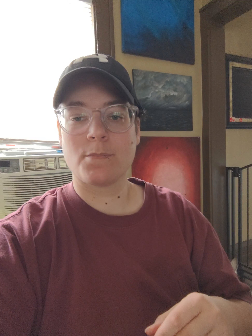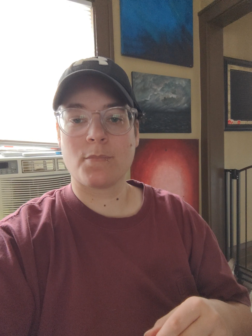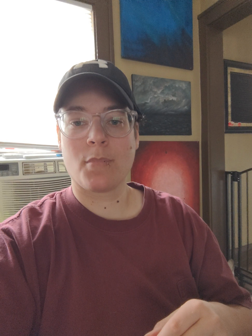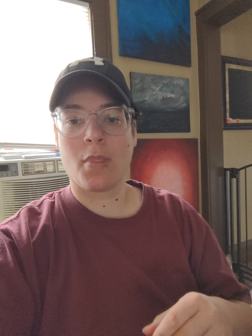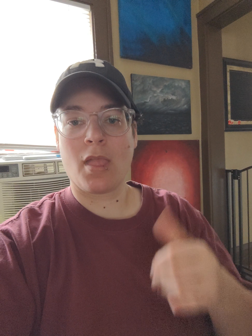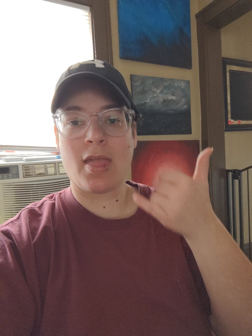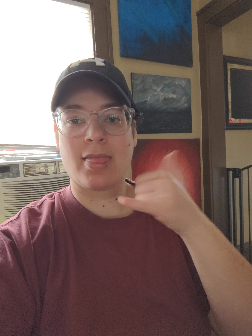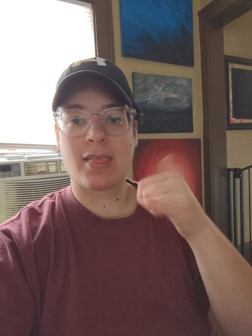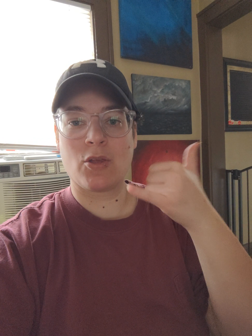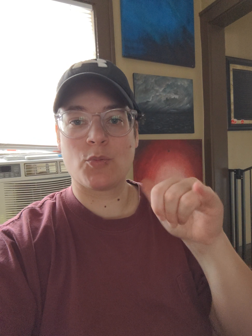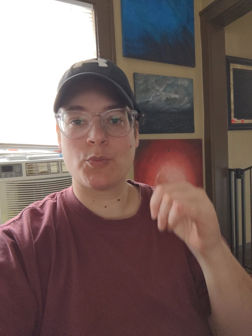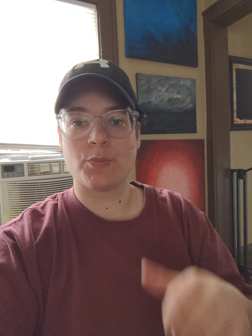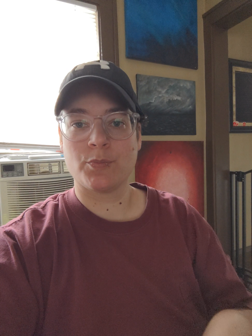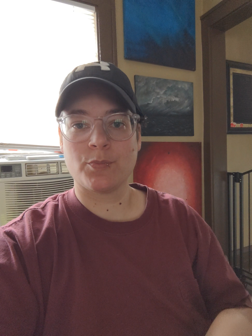yellow